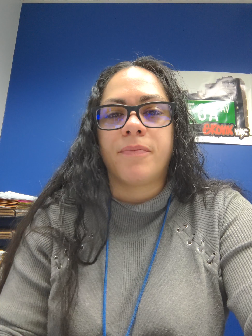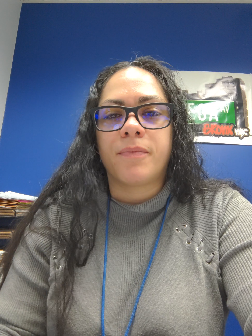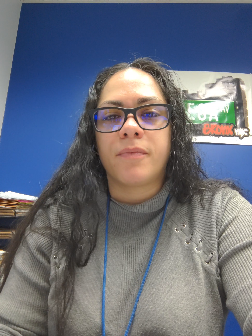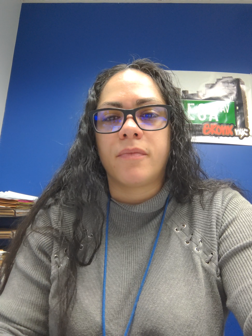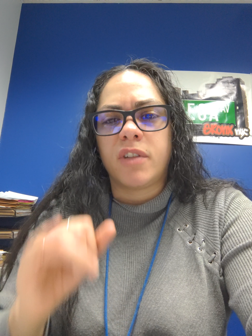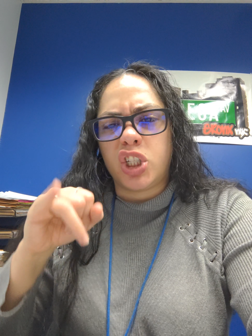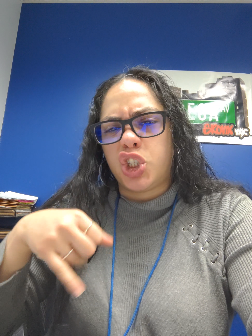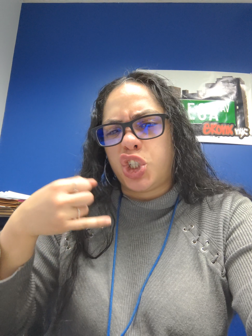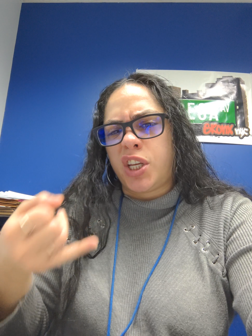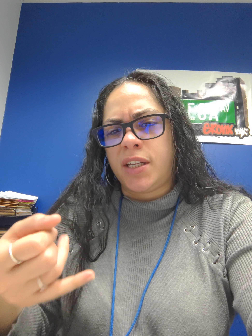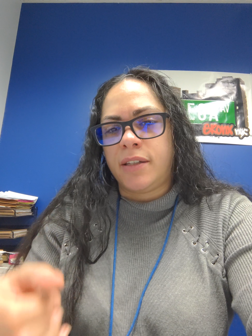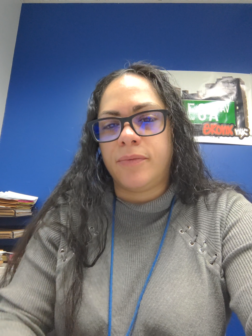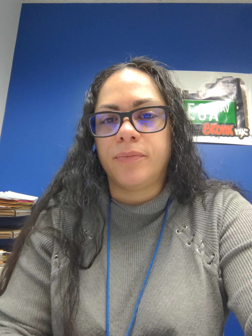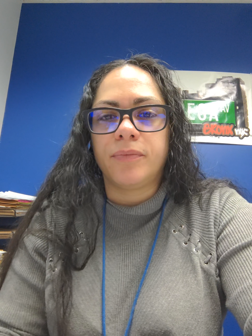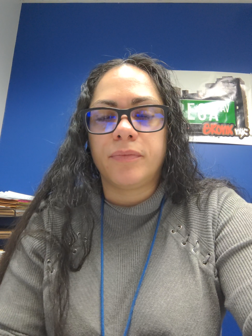jeans